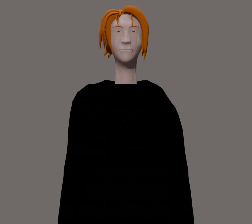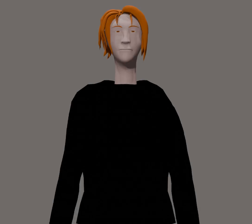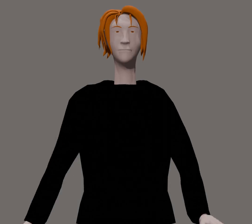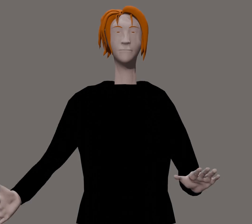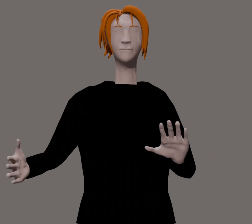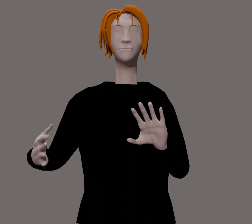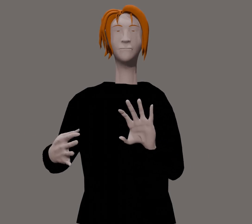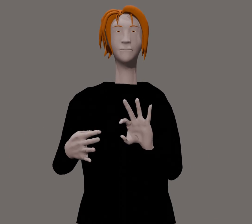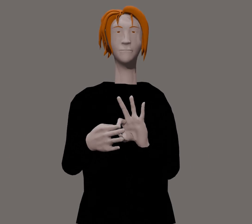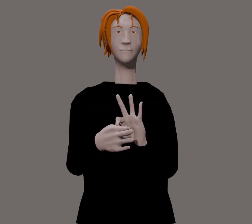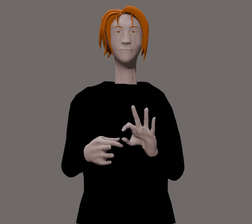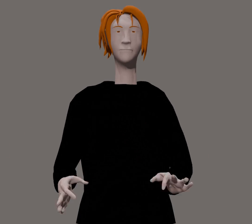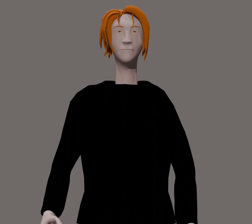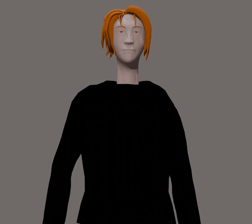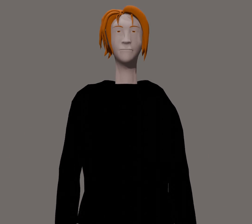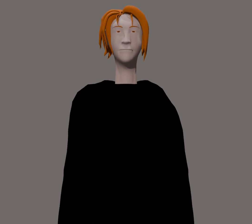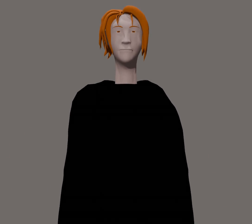Connect